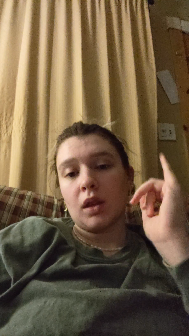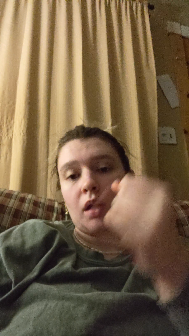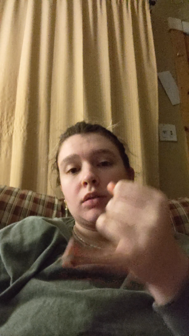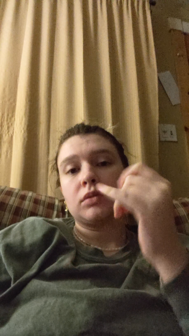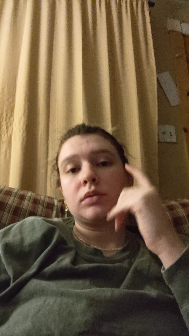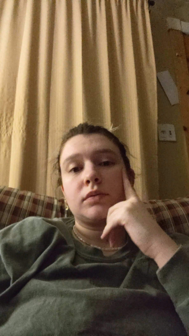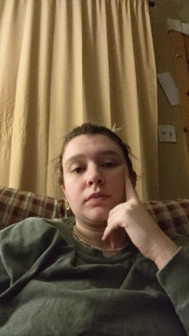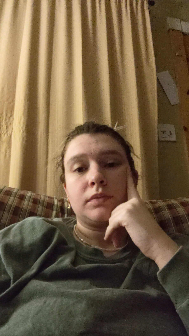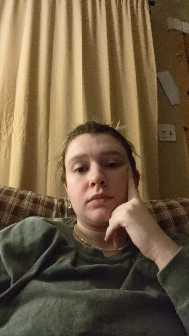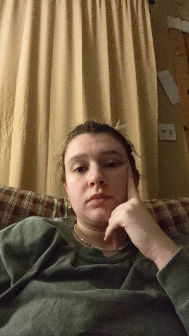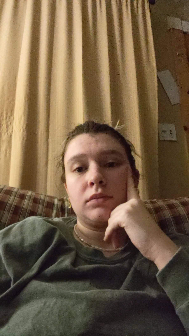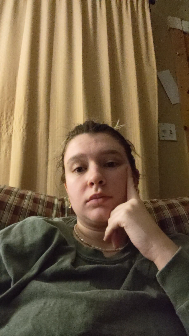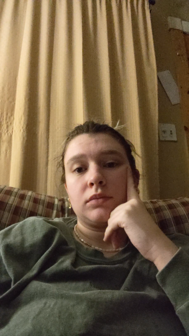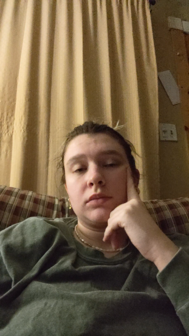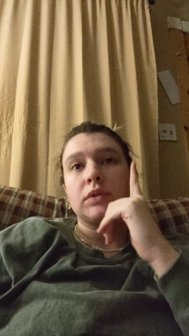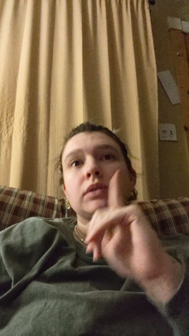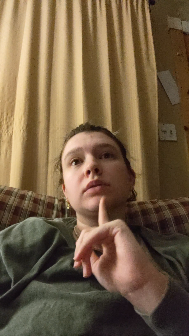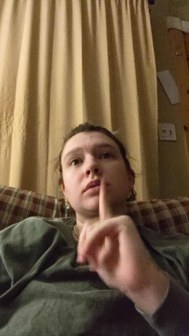is